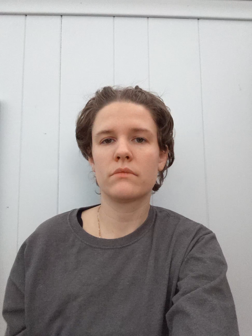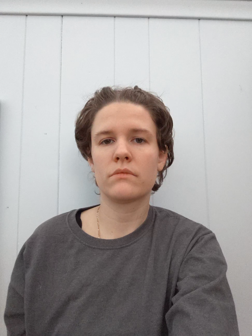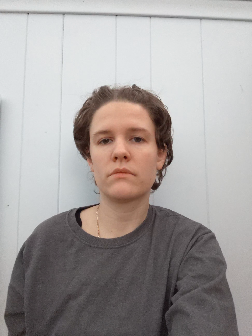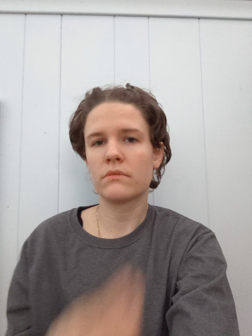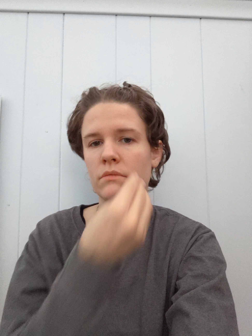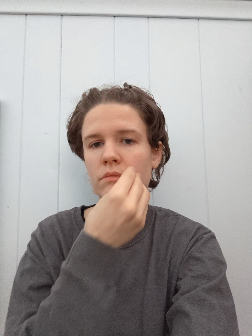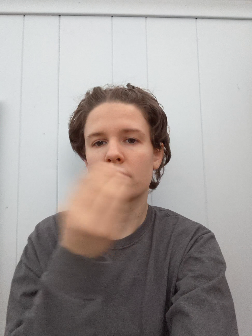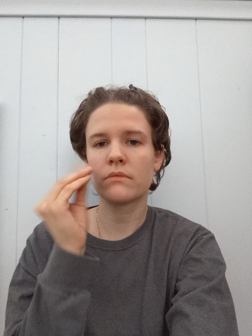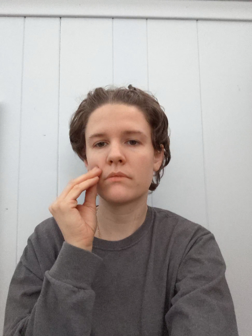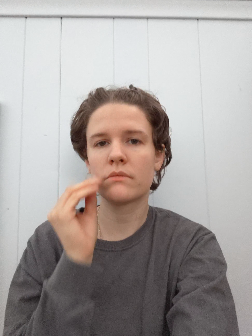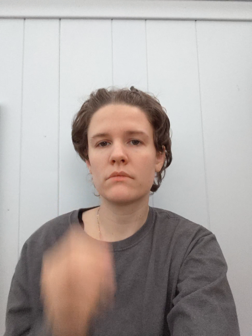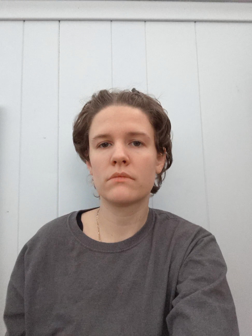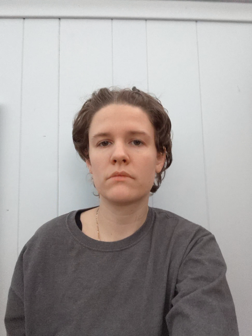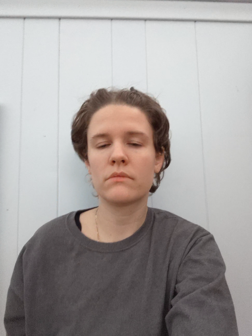flower